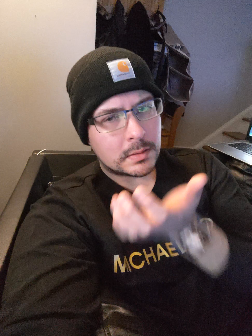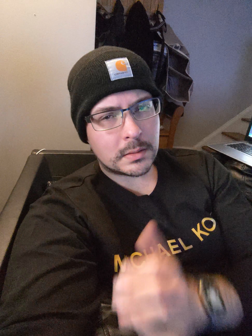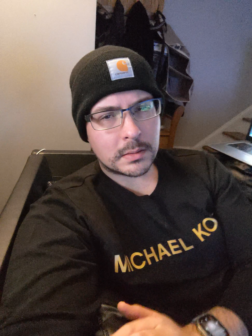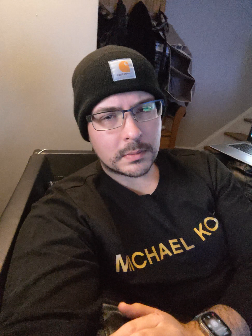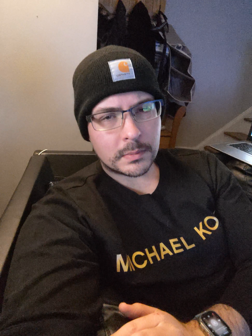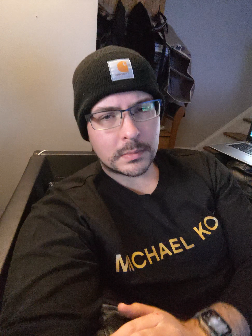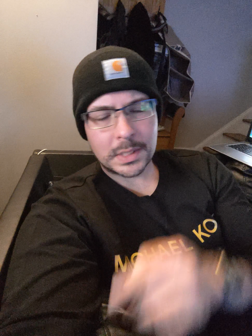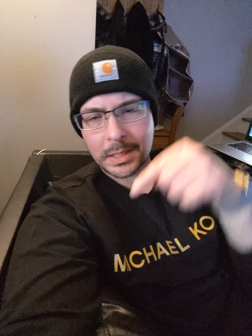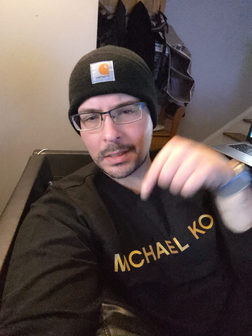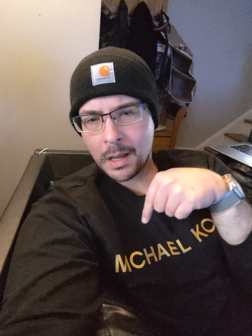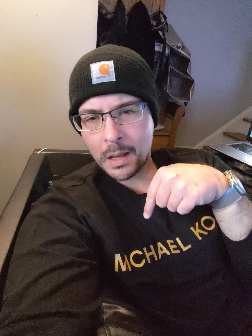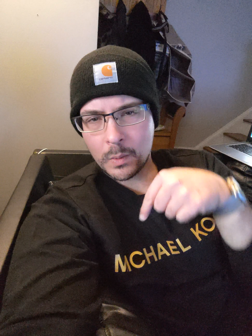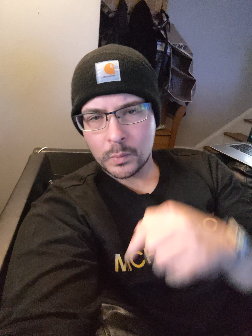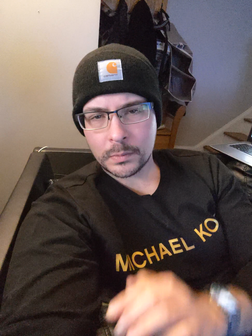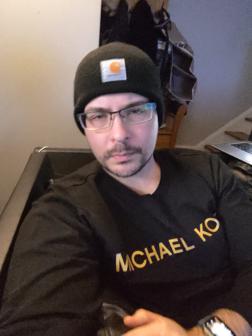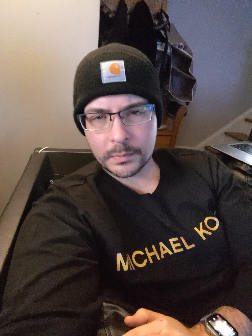down